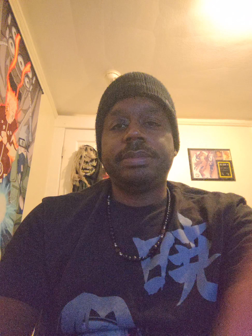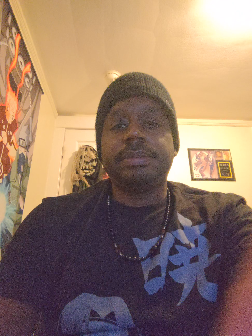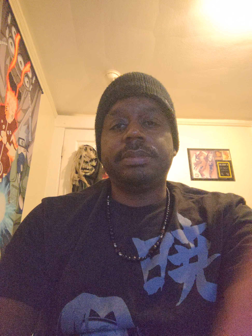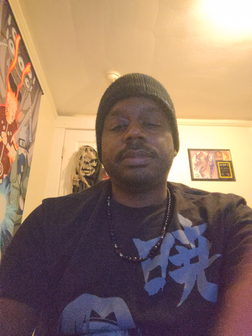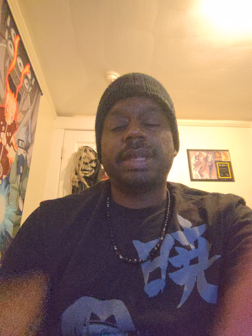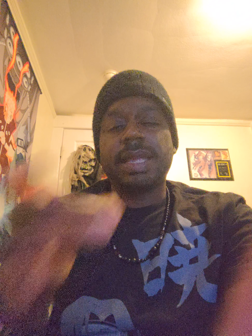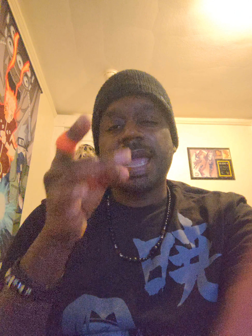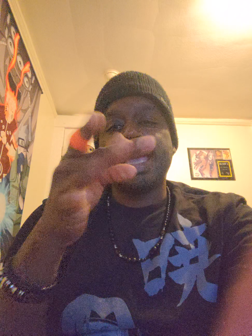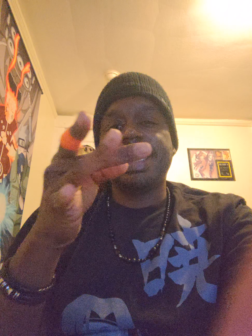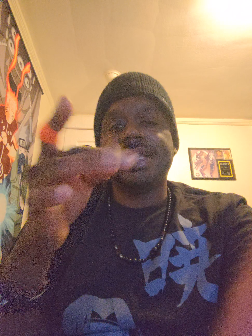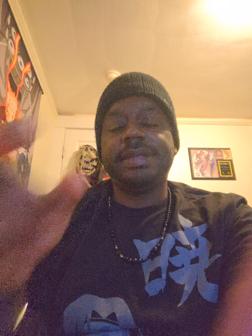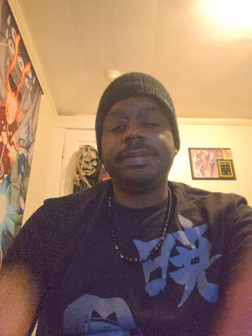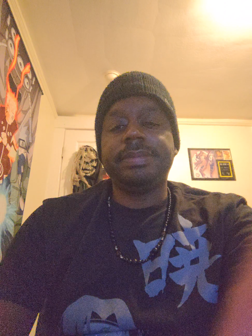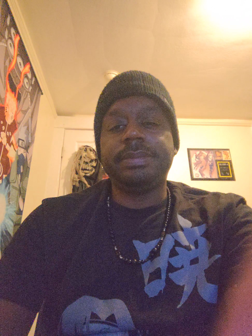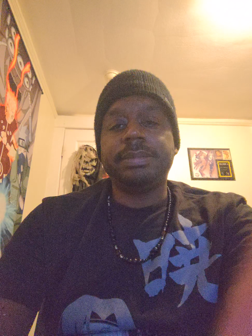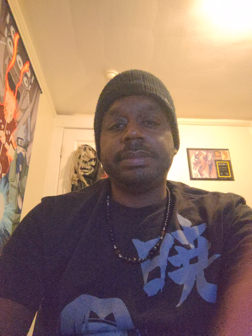hate